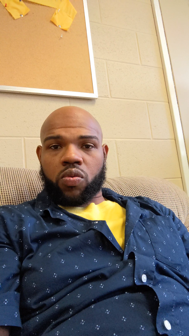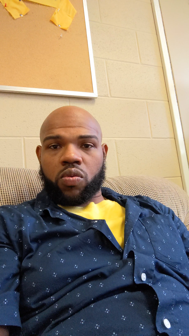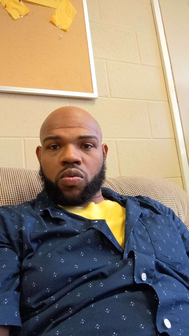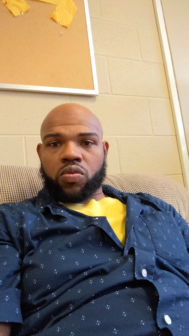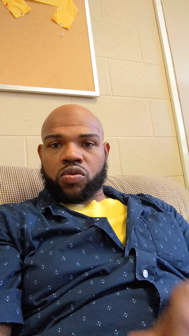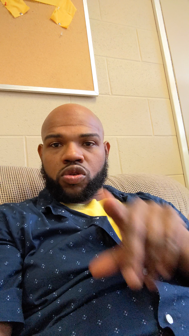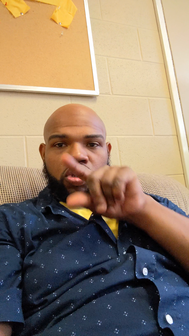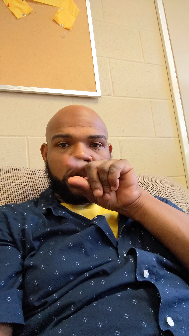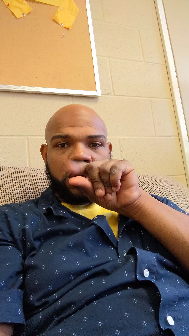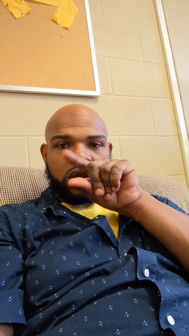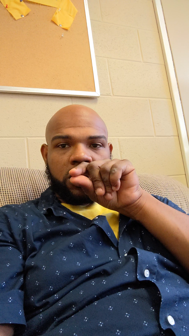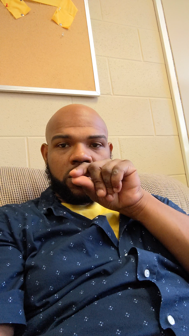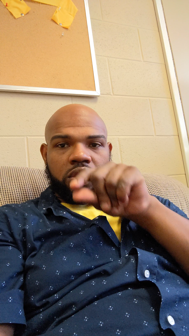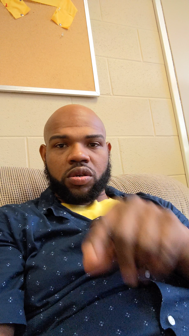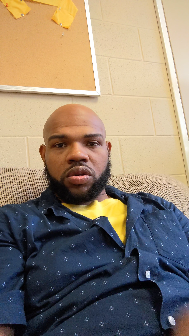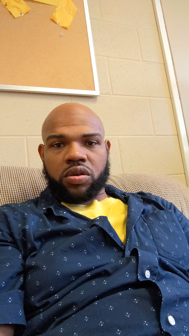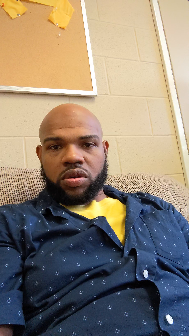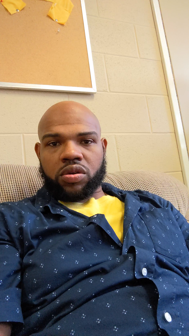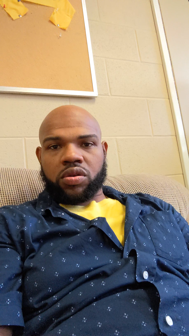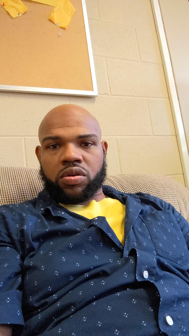chicken